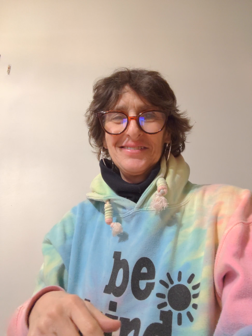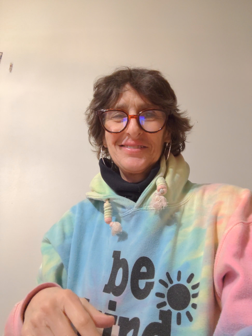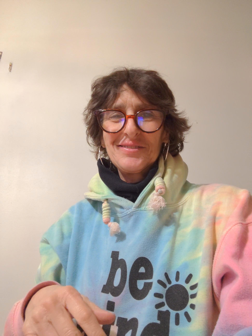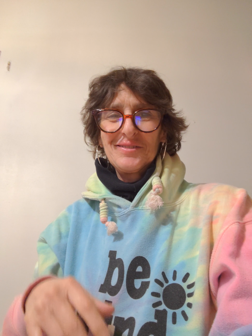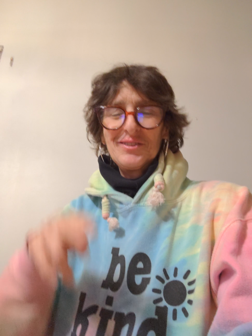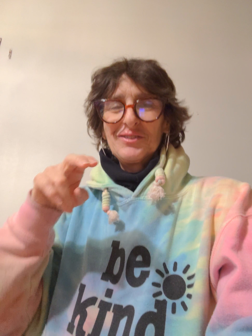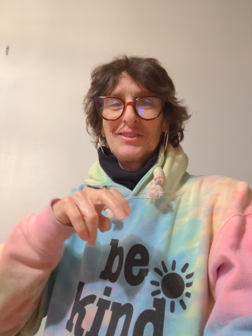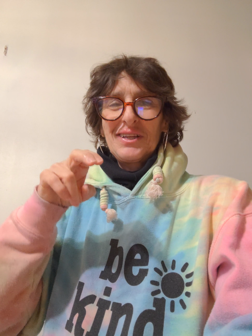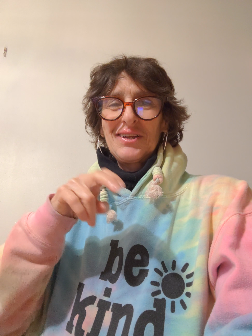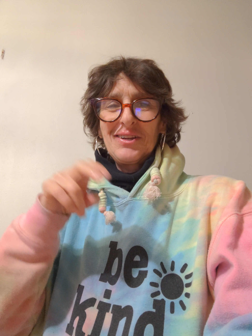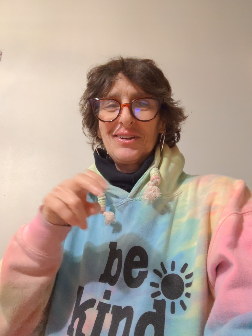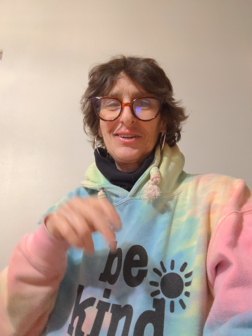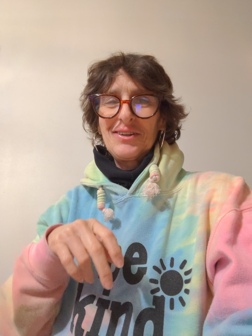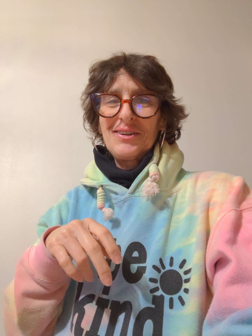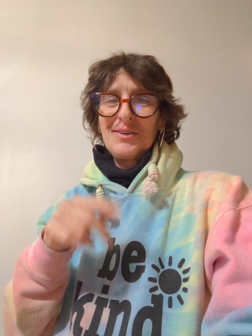chair